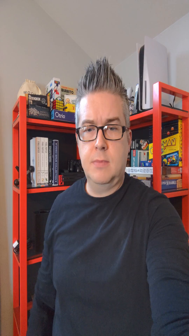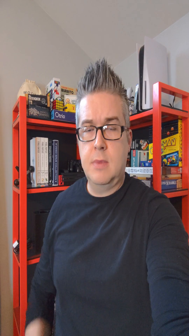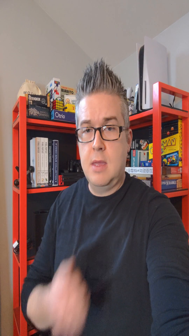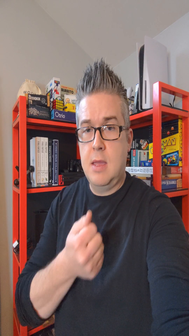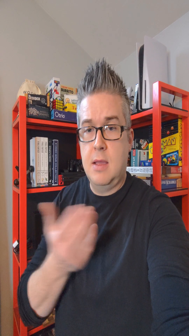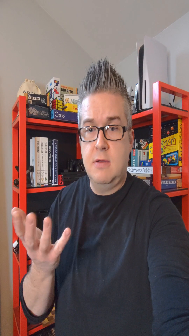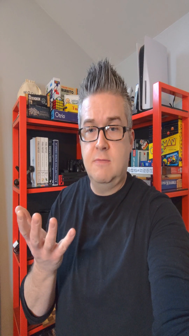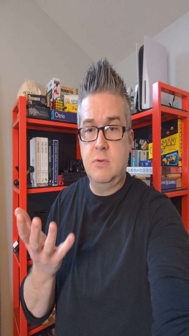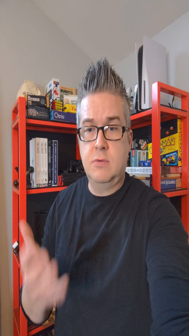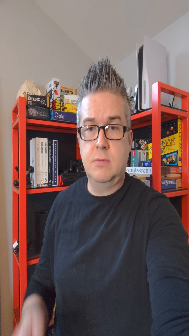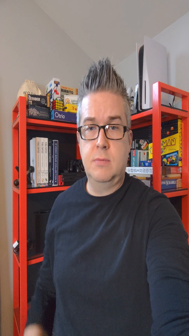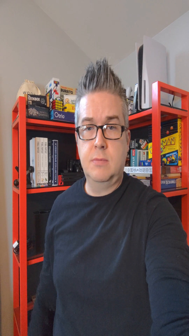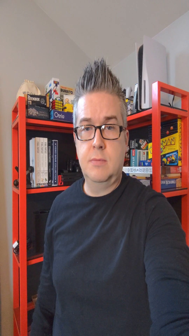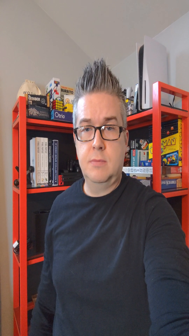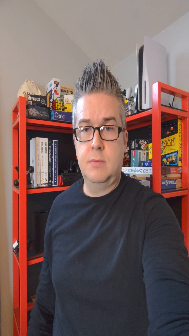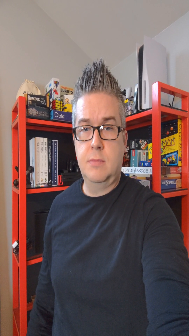every